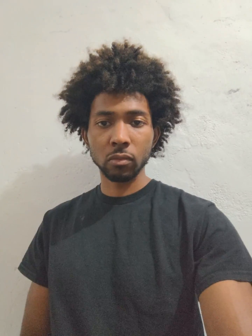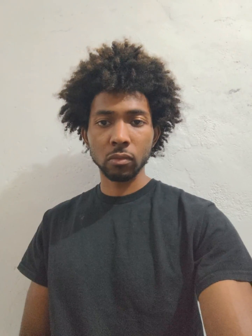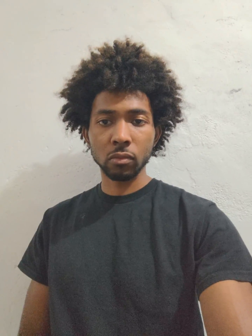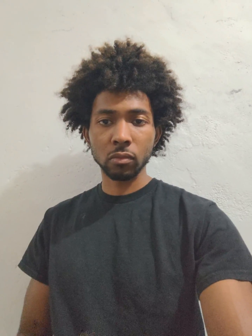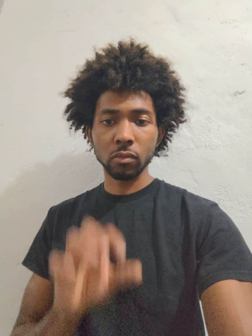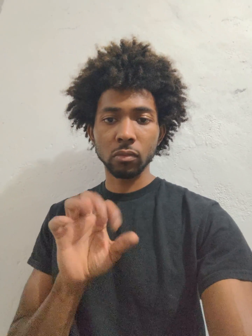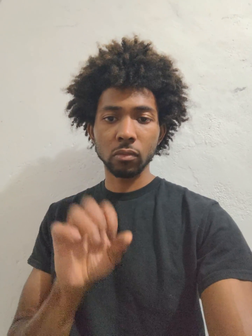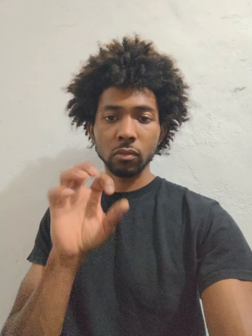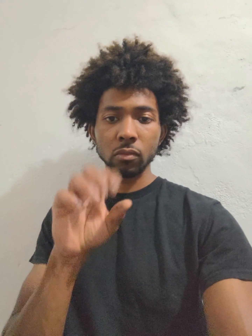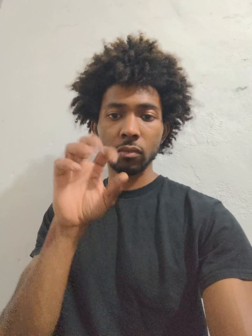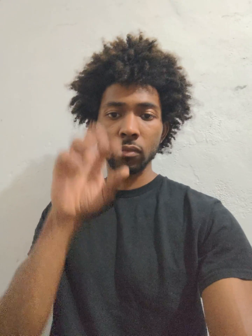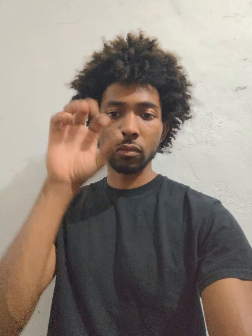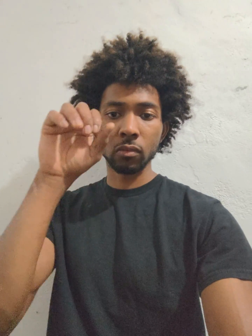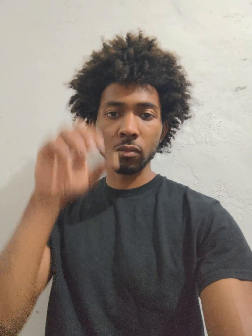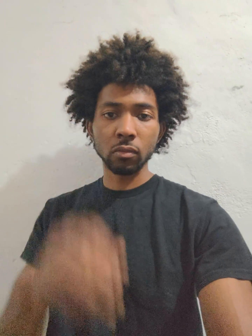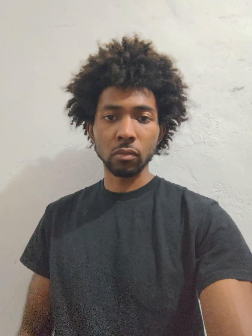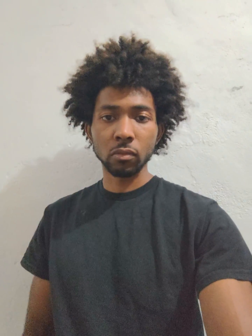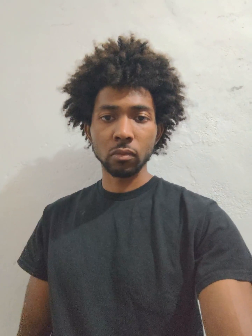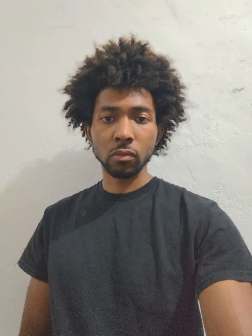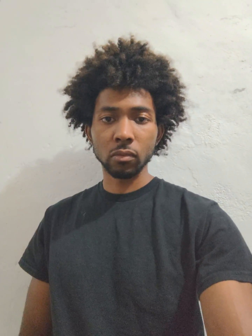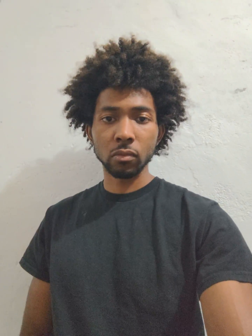ladder